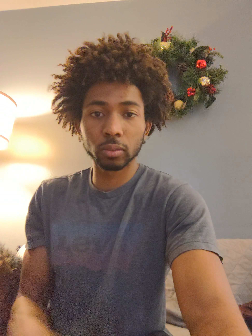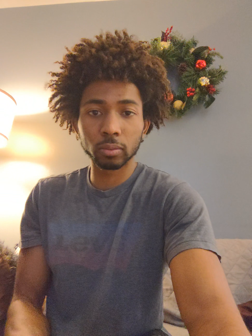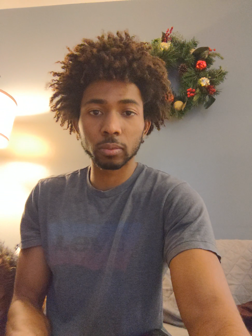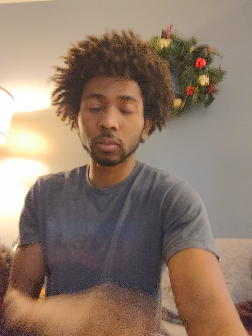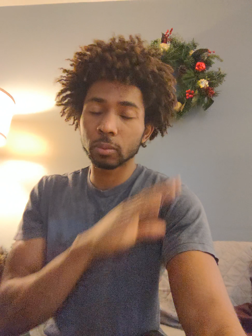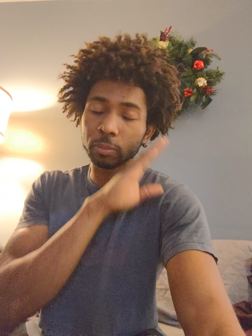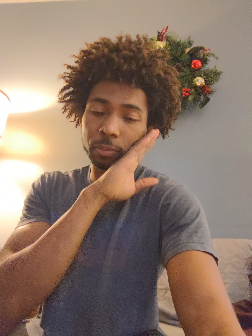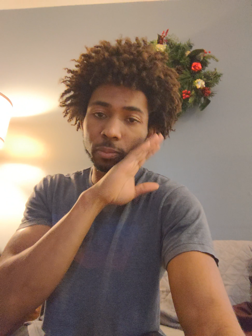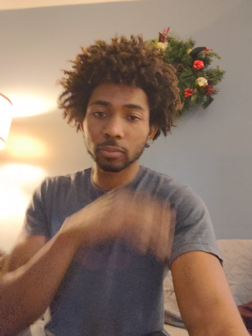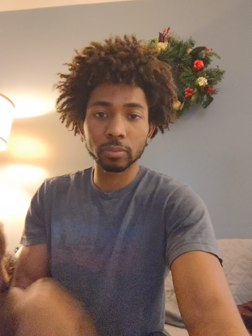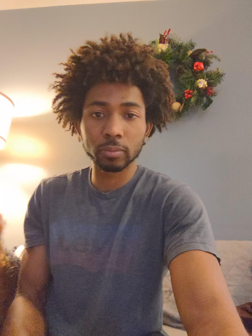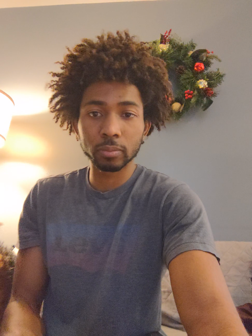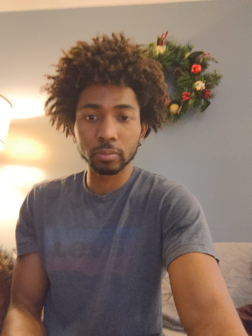bed